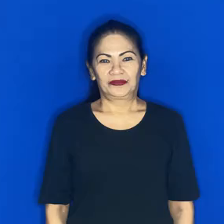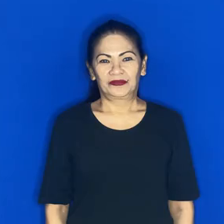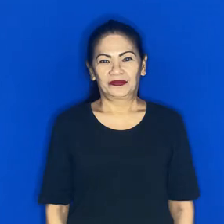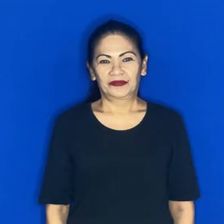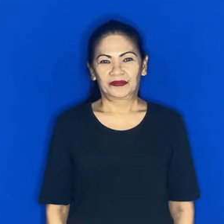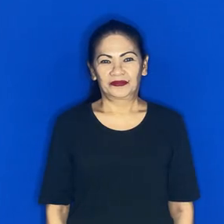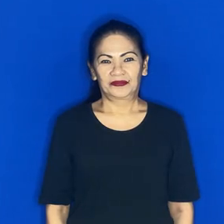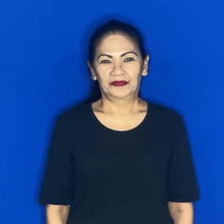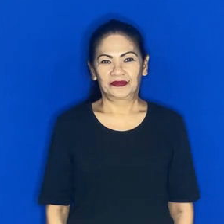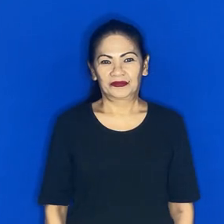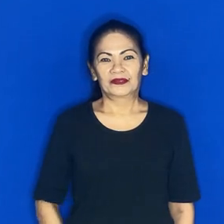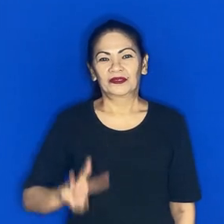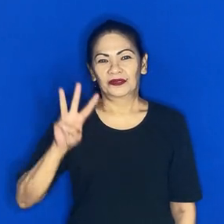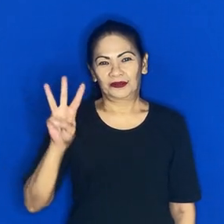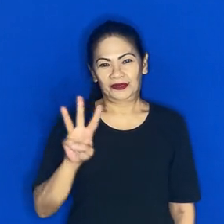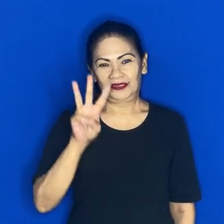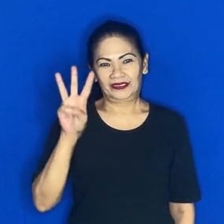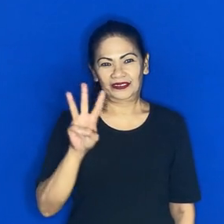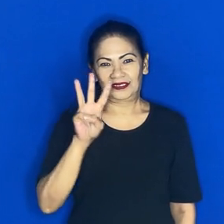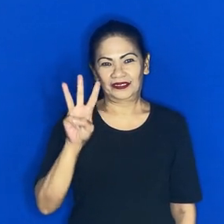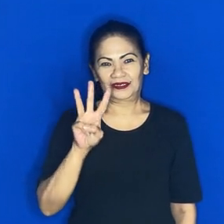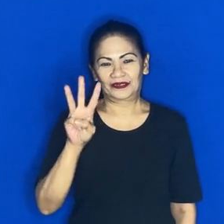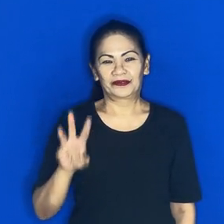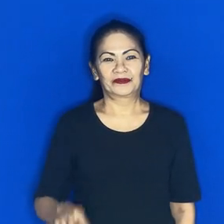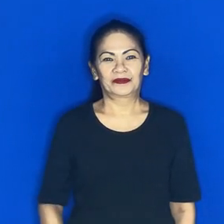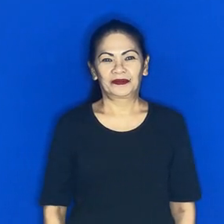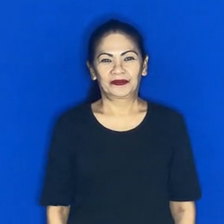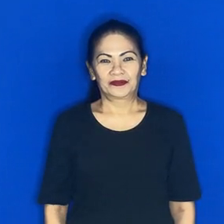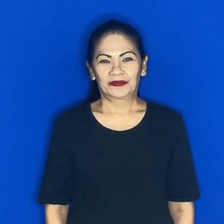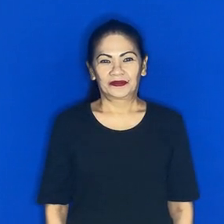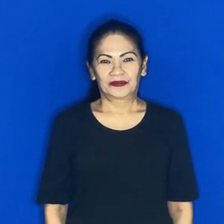wednesday